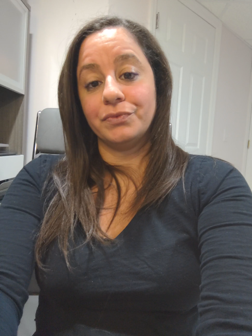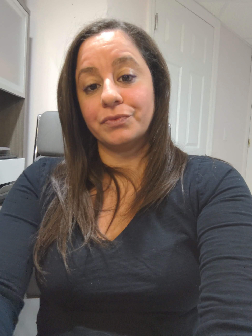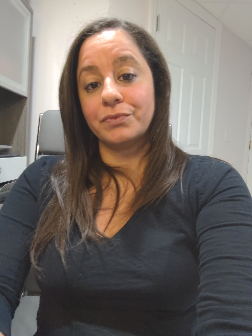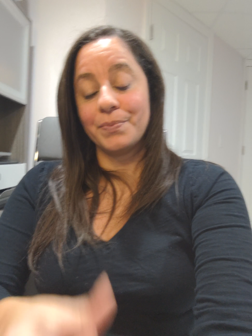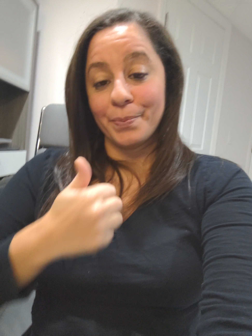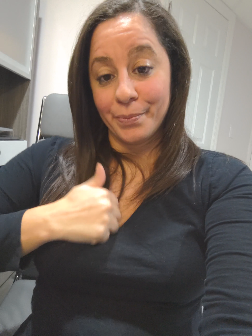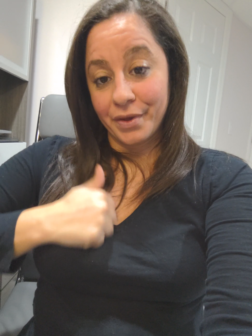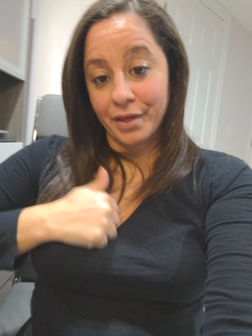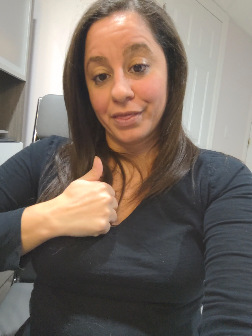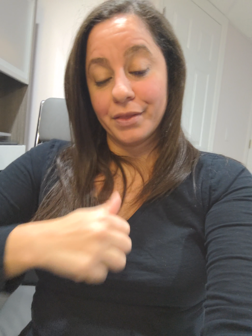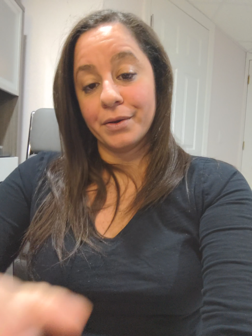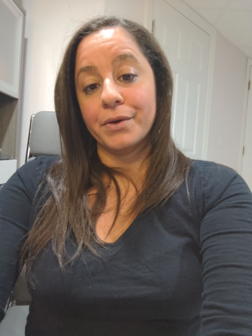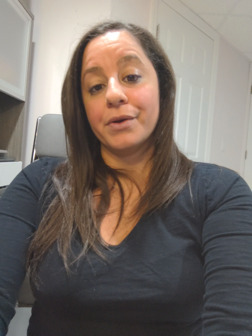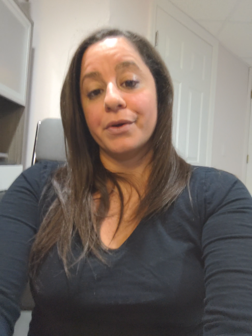bath